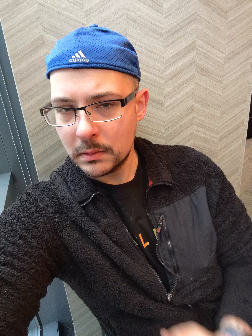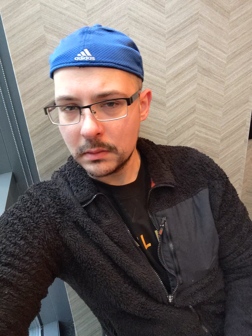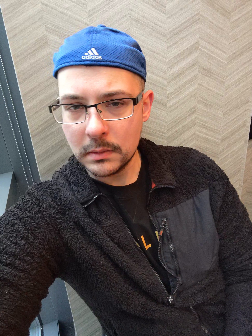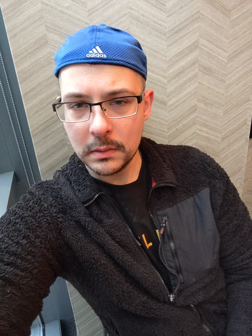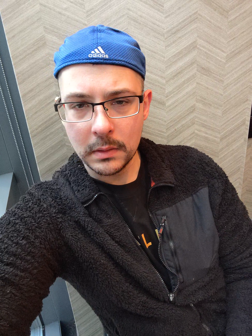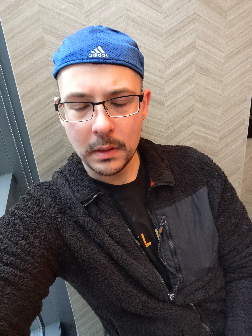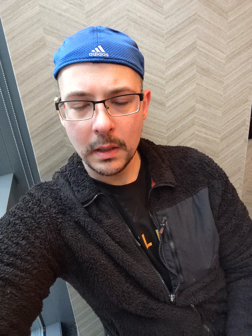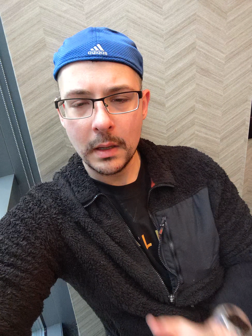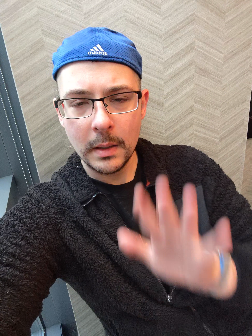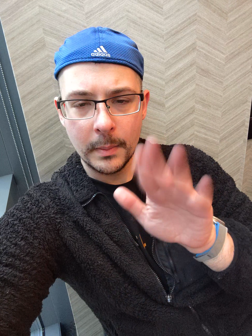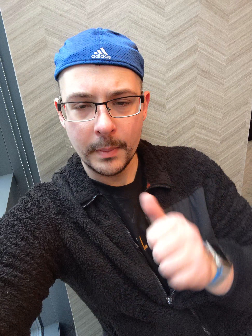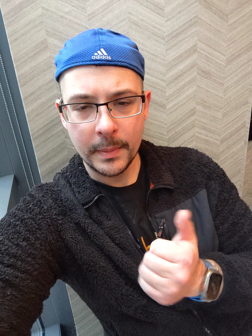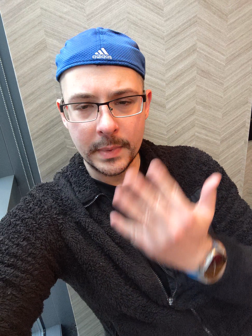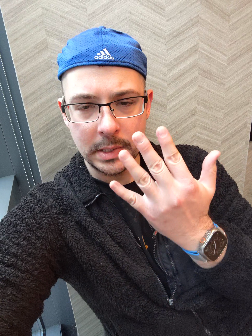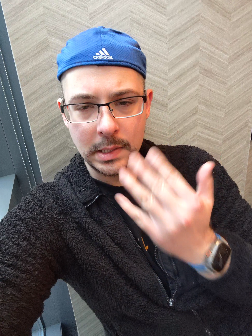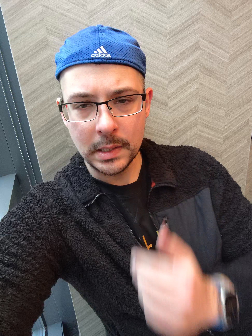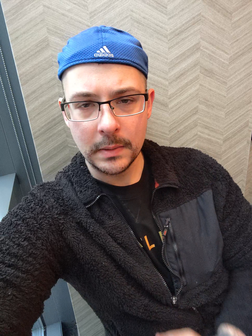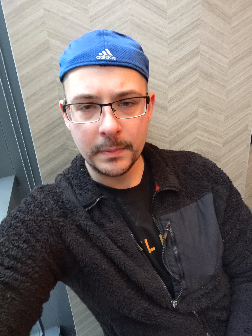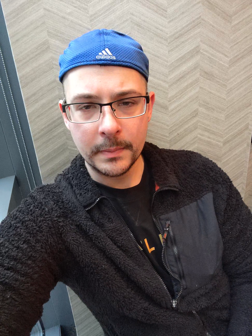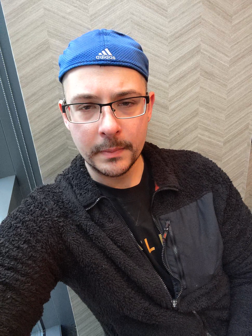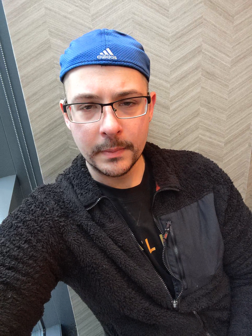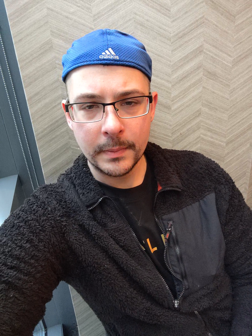mitten